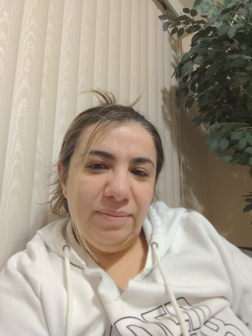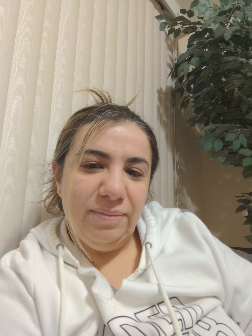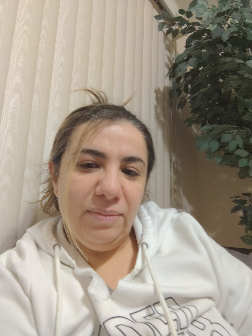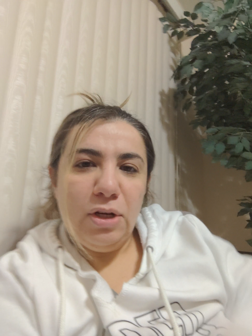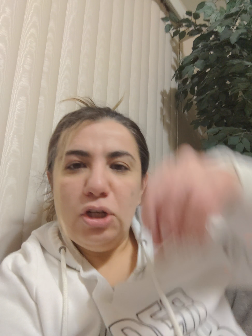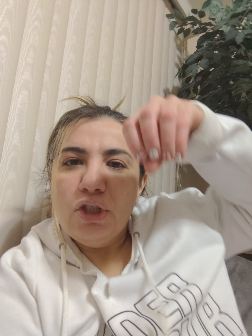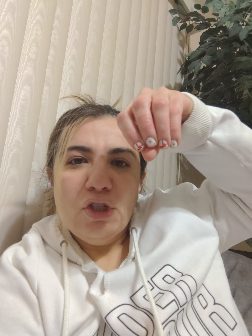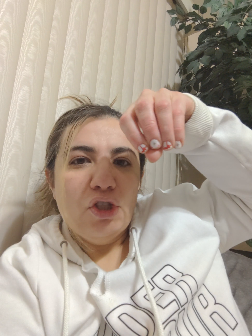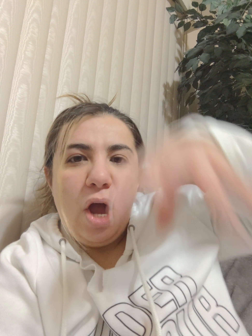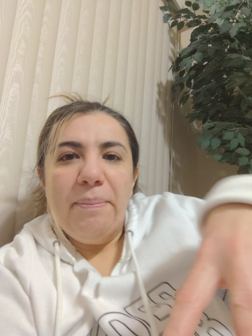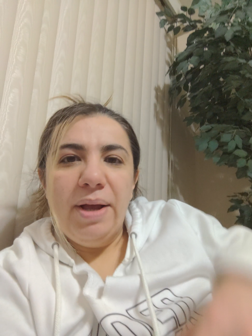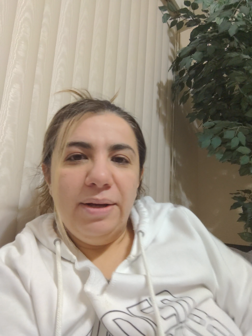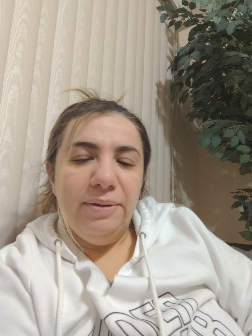drop